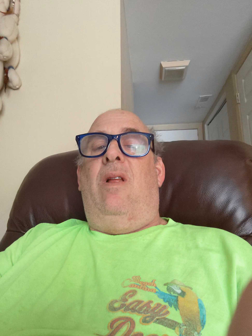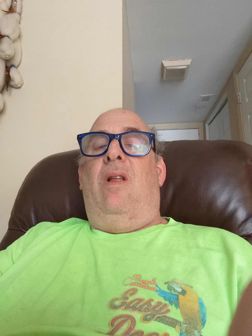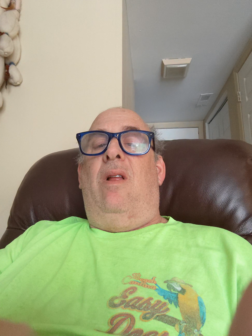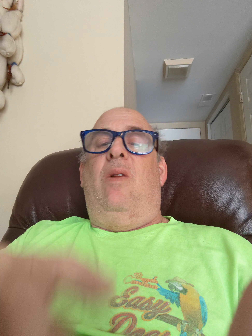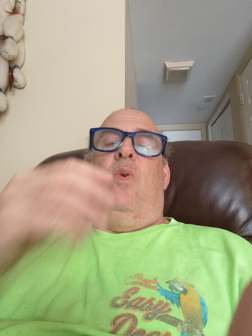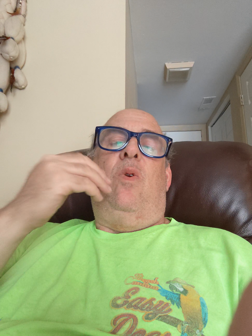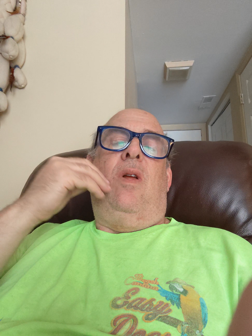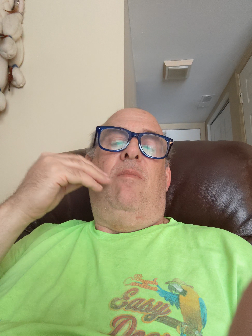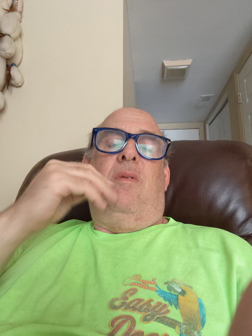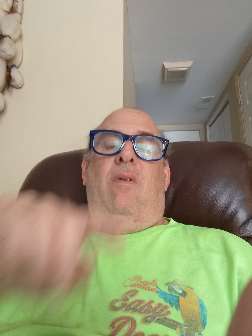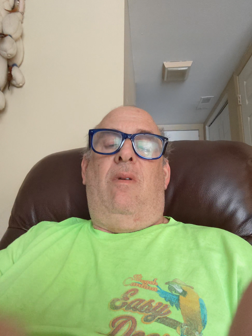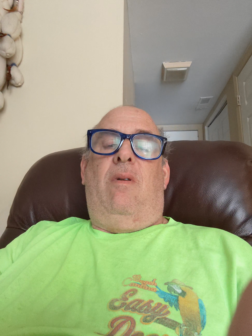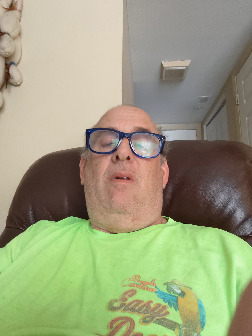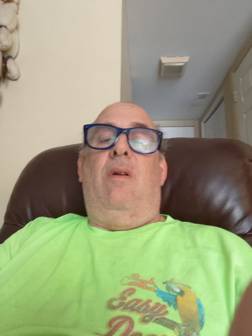home